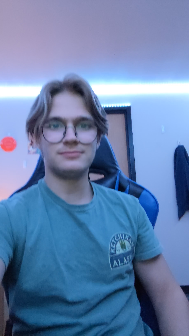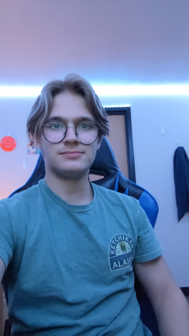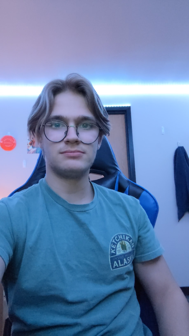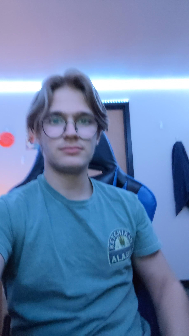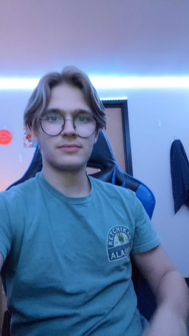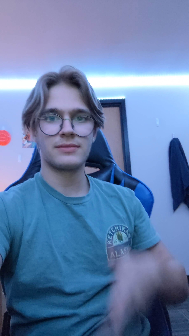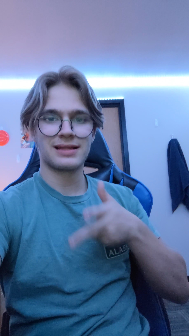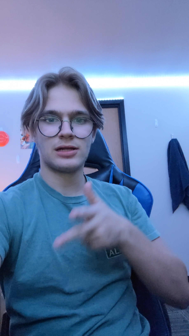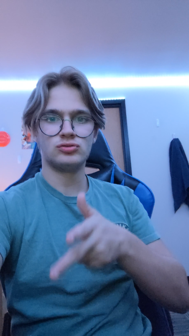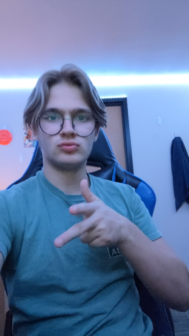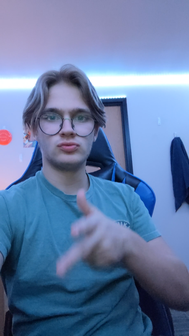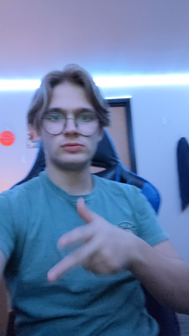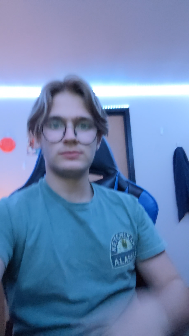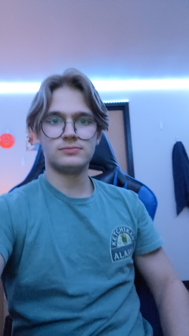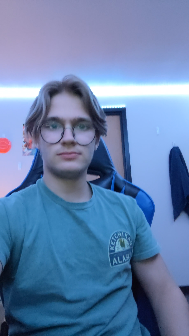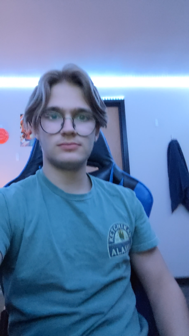garage